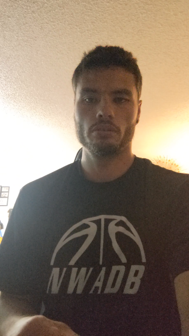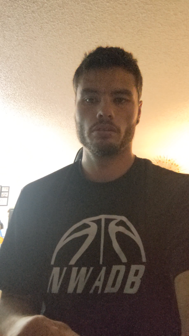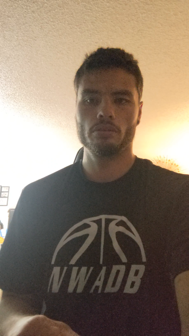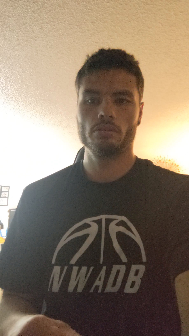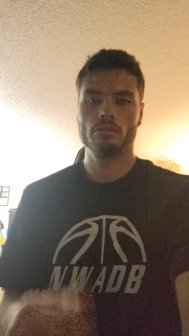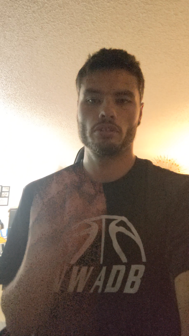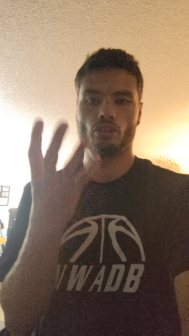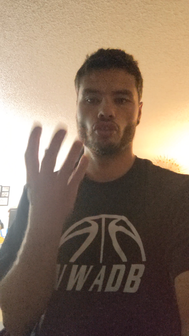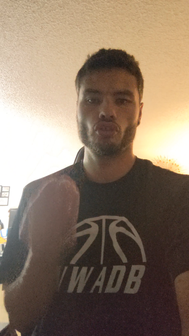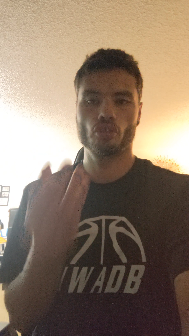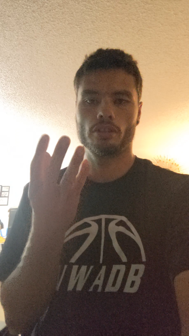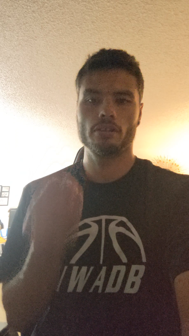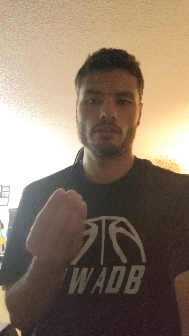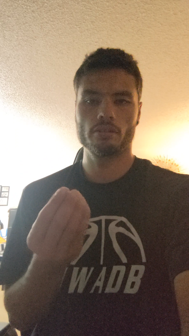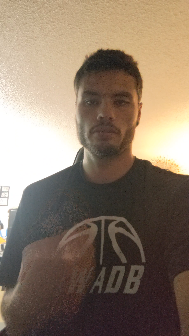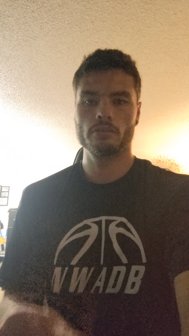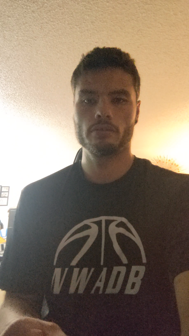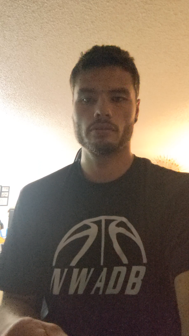gentle